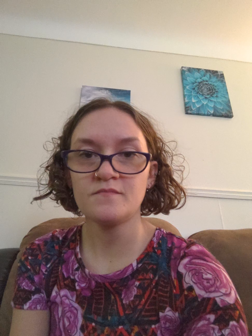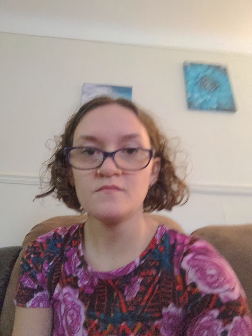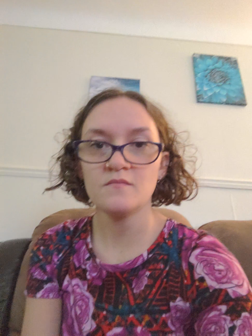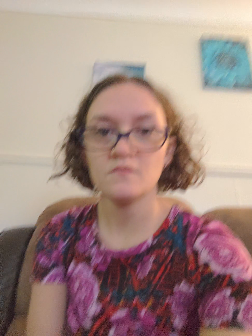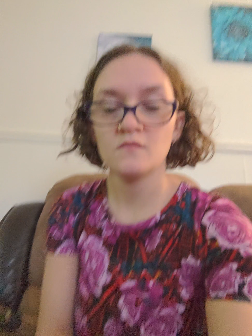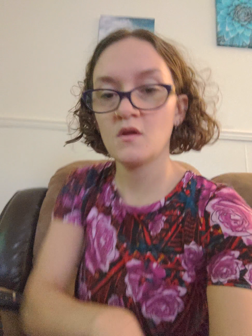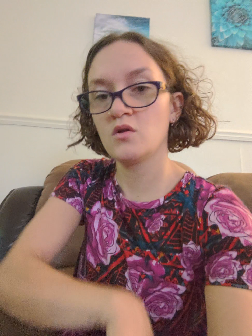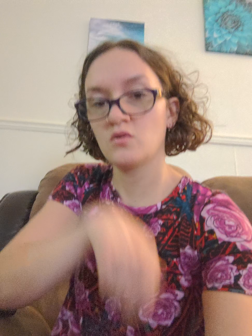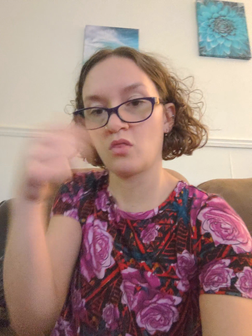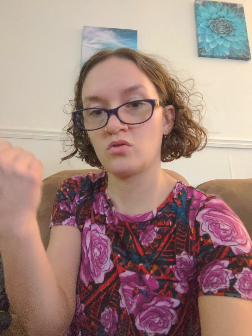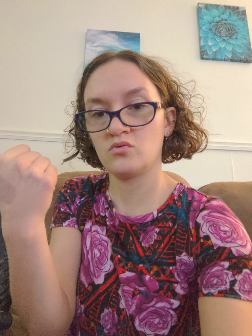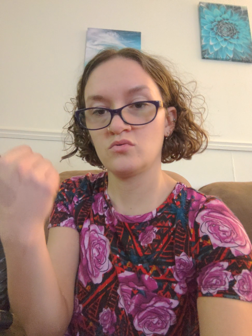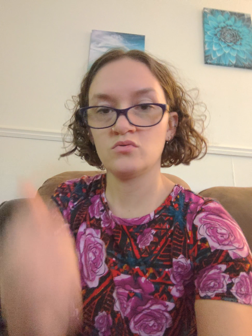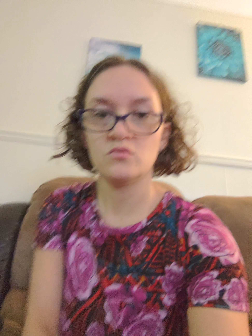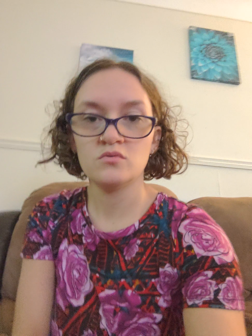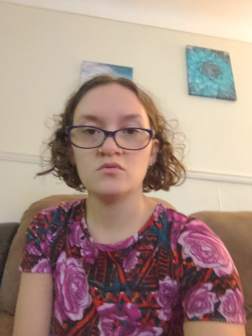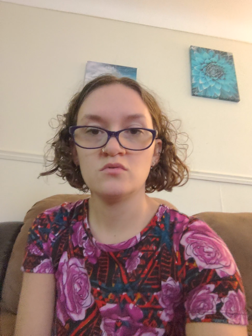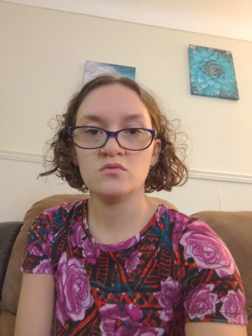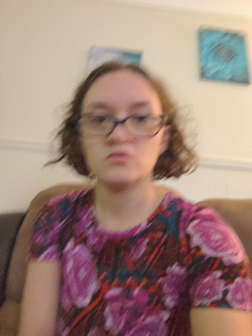another